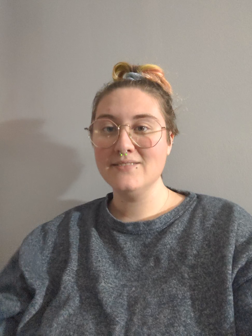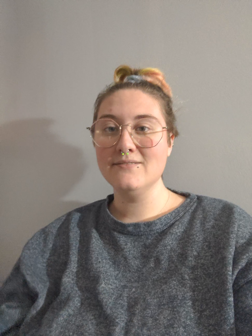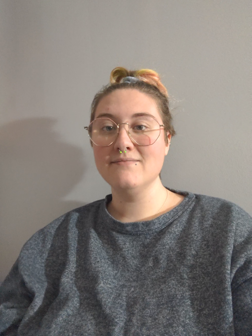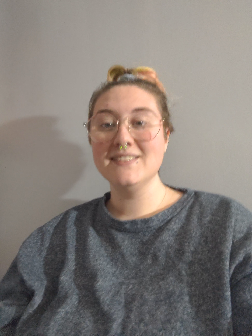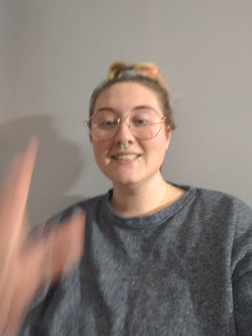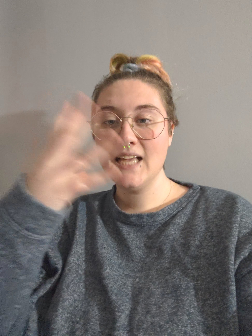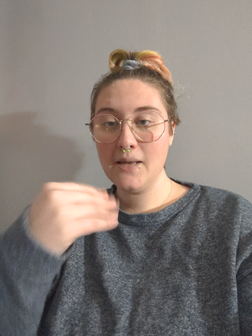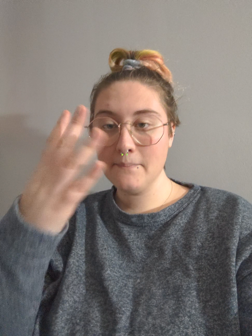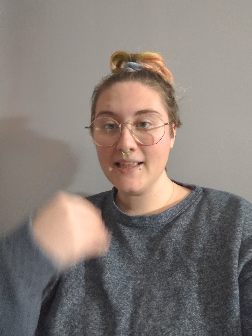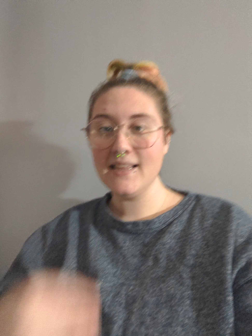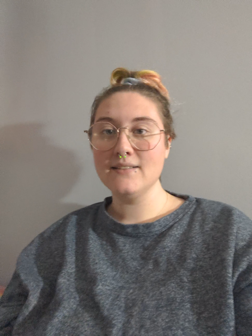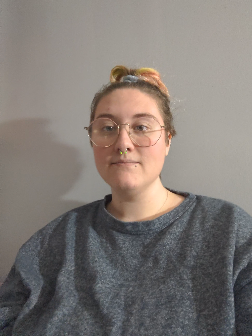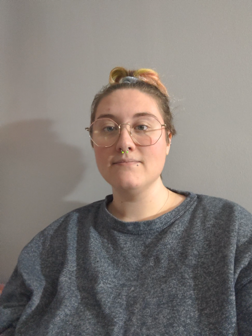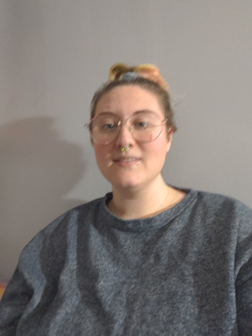sleepy